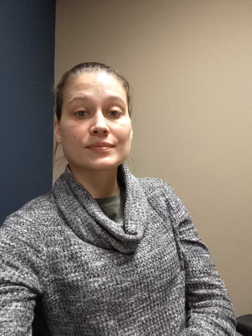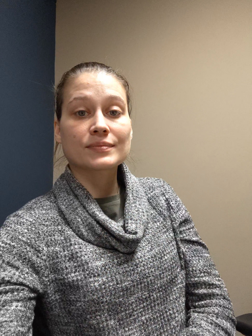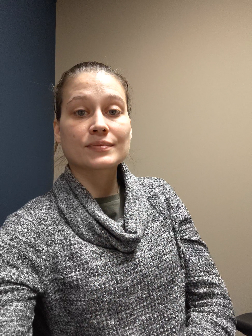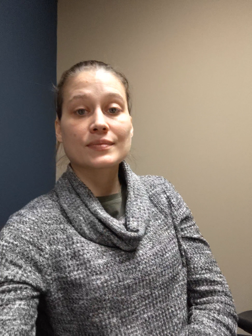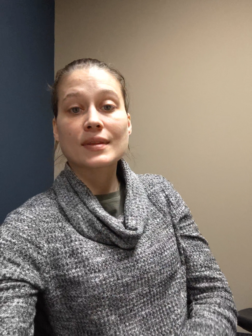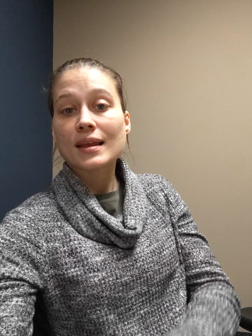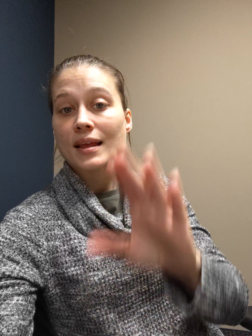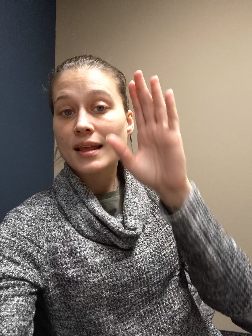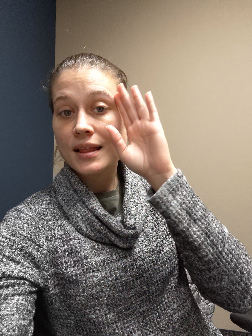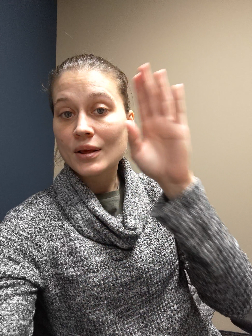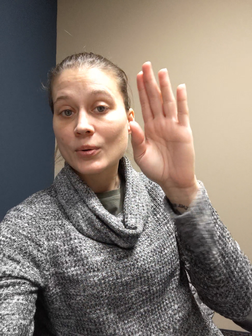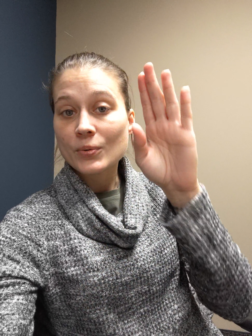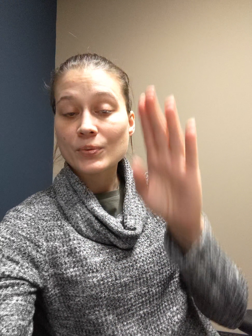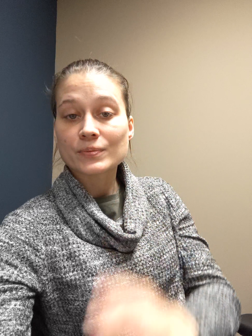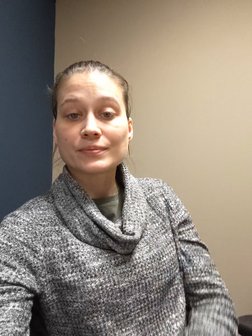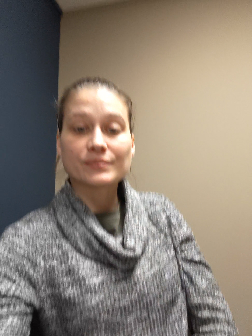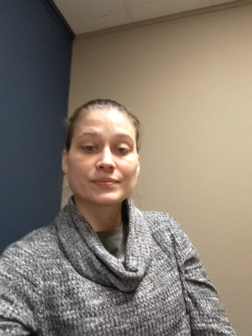hello